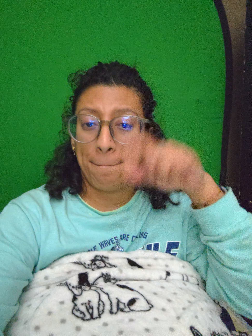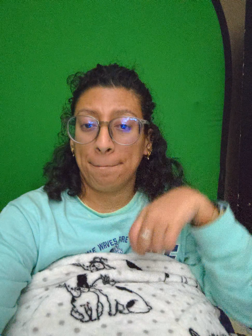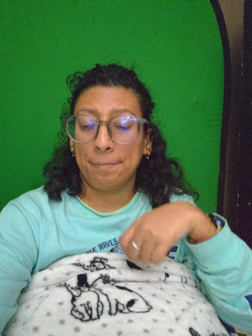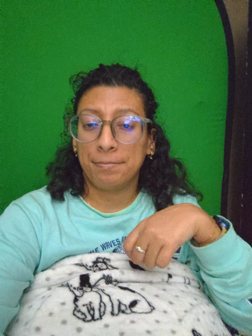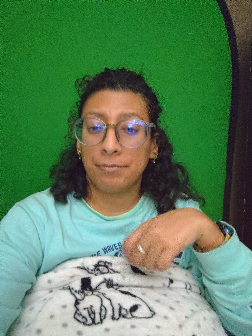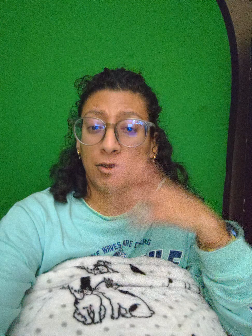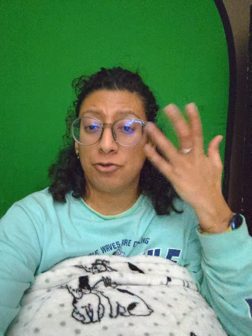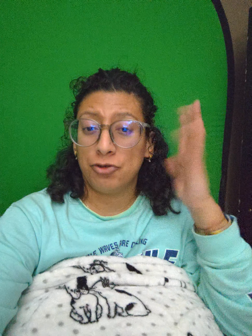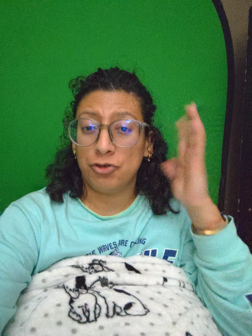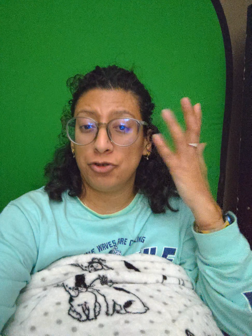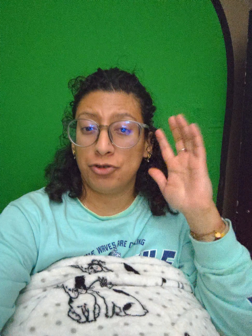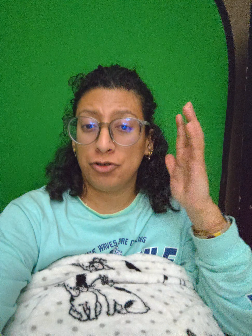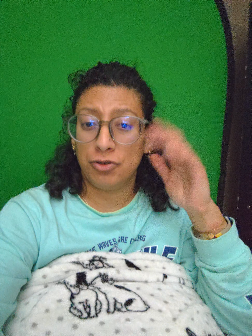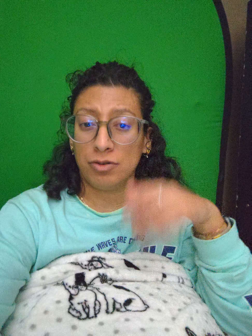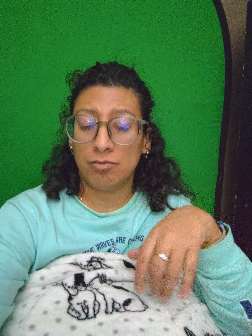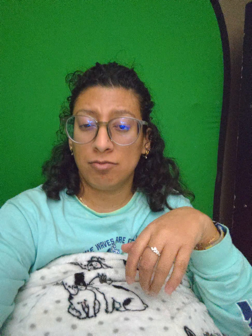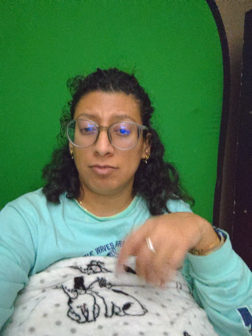tree